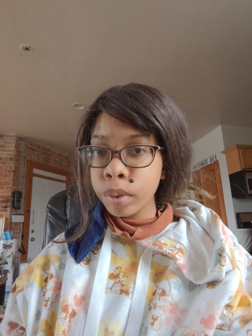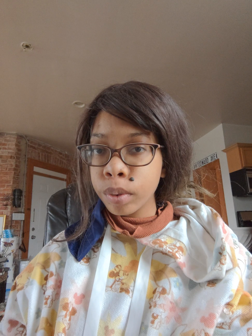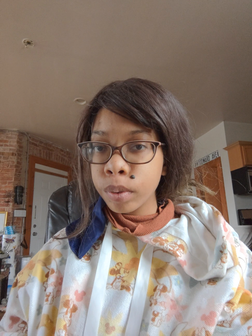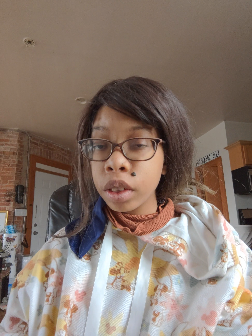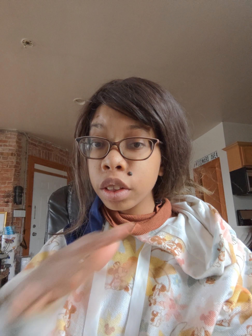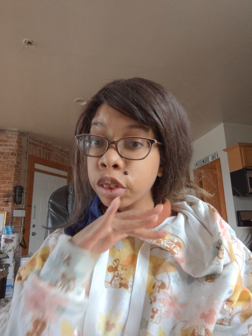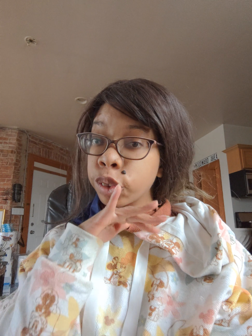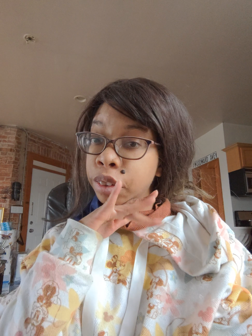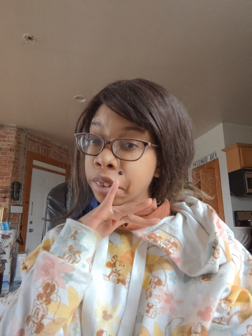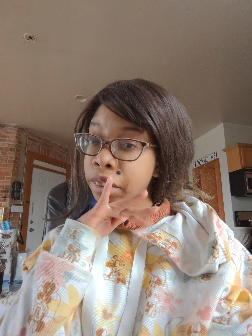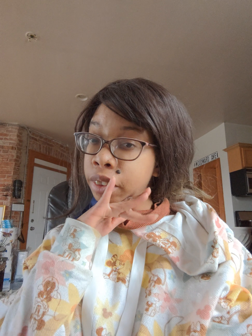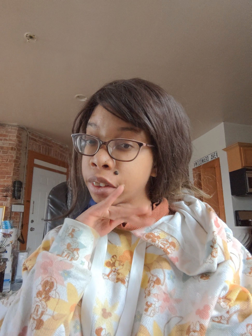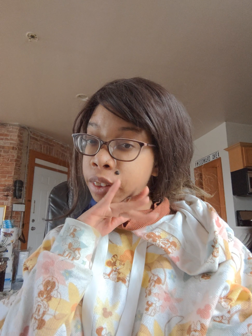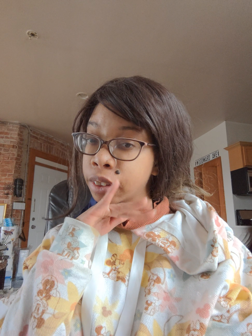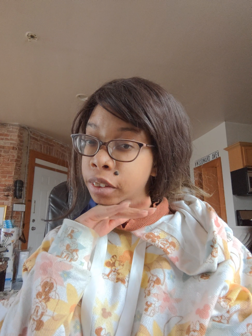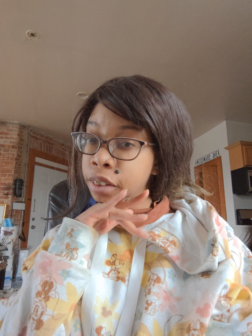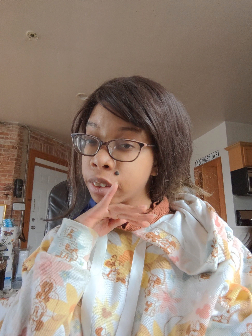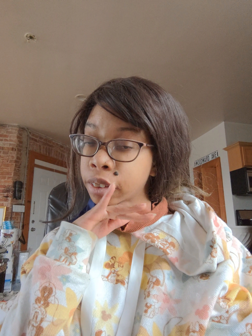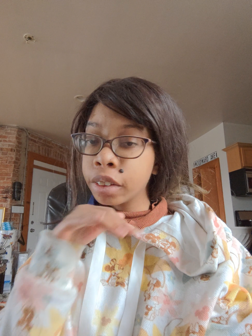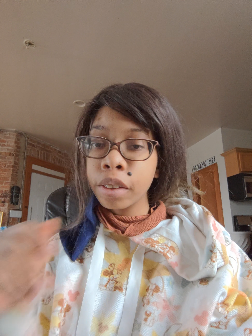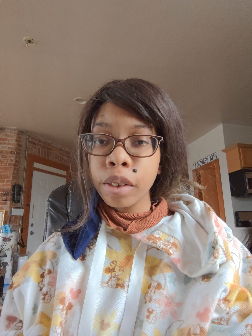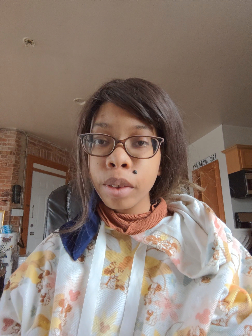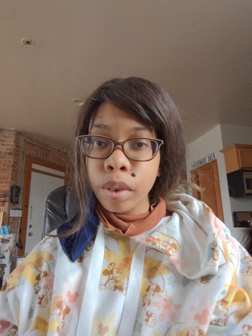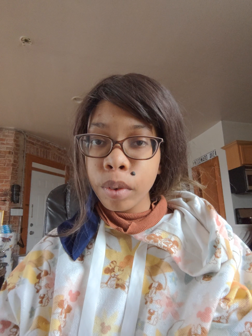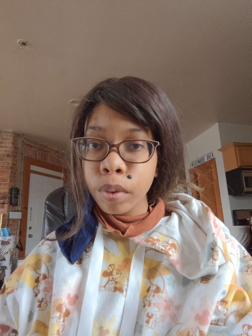dirty